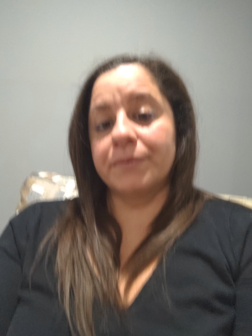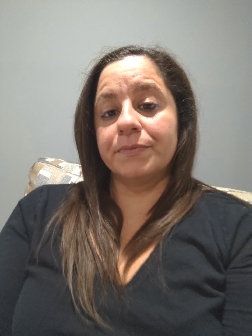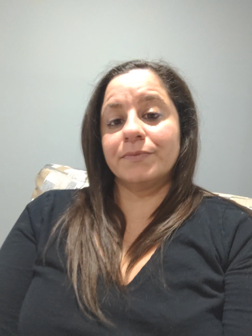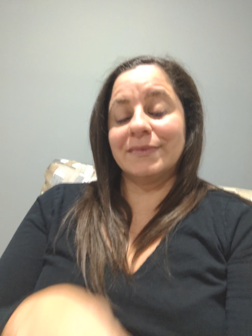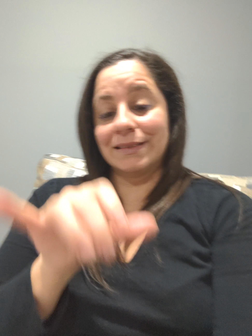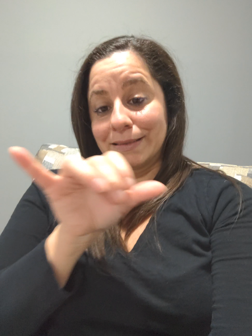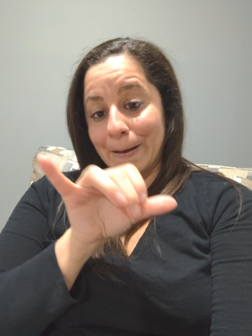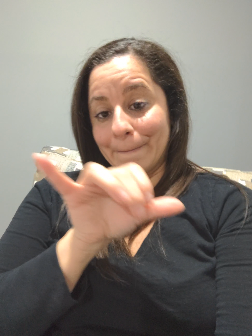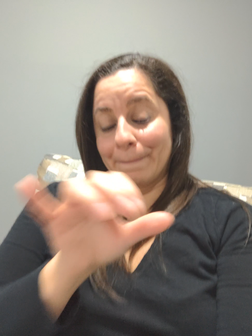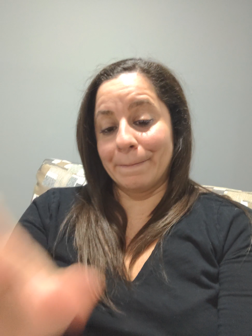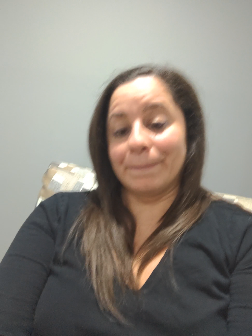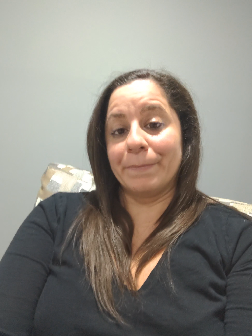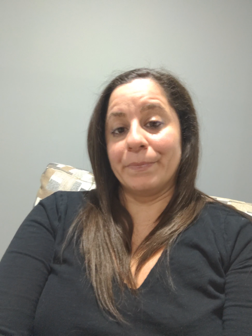same